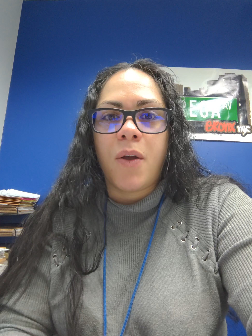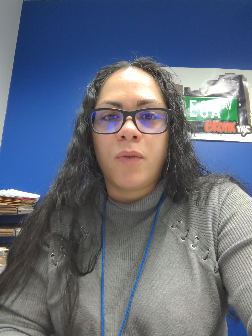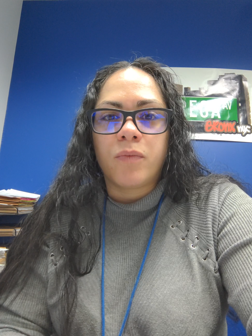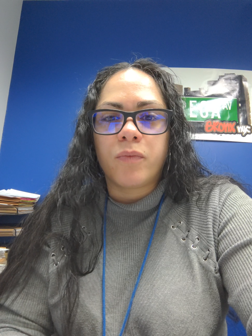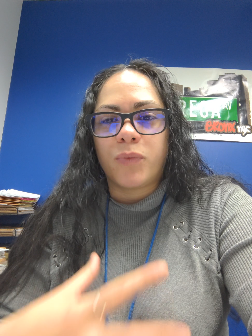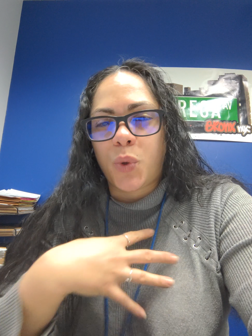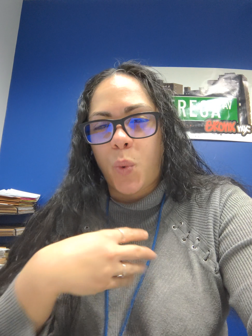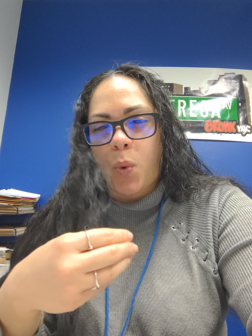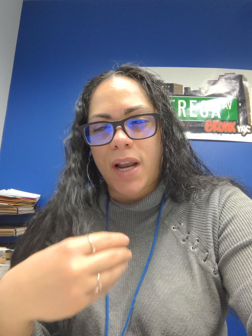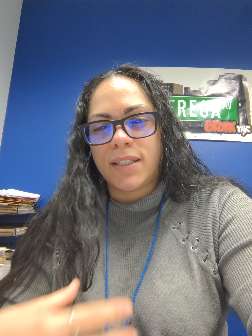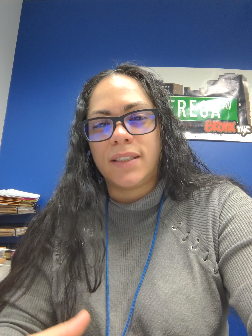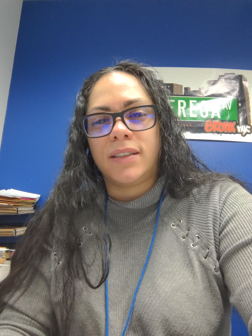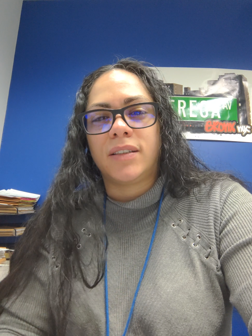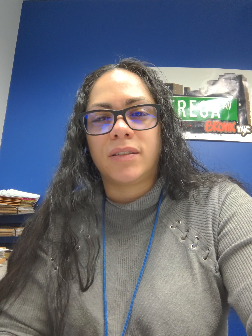white